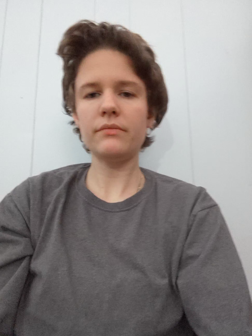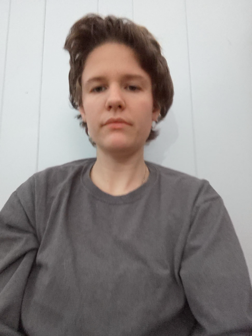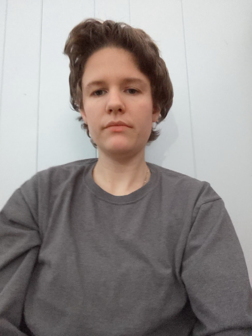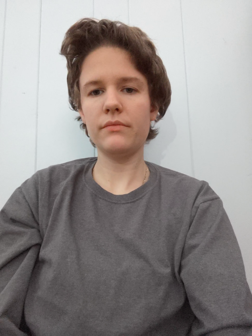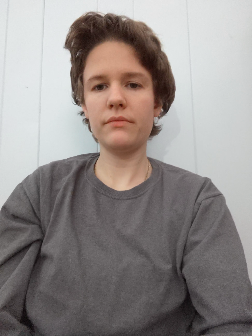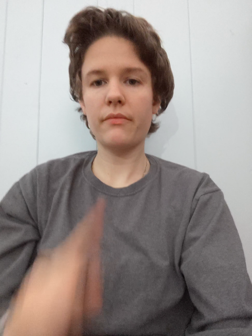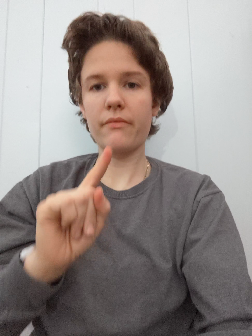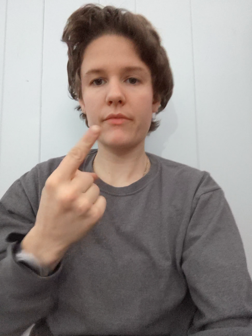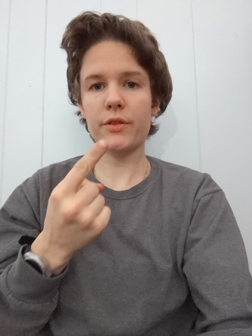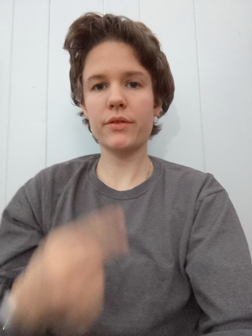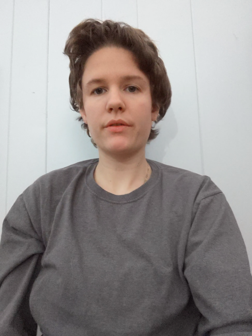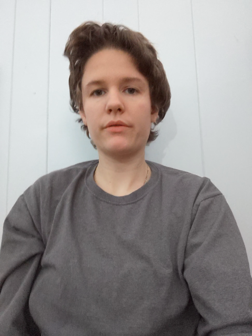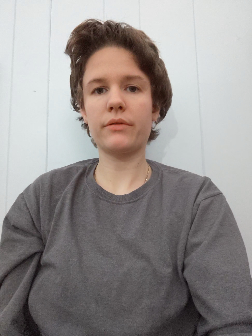first